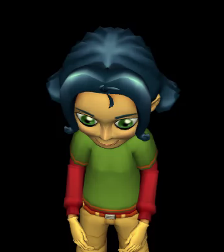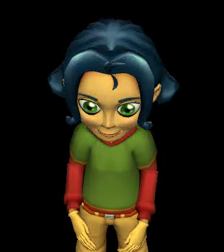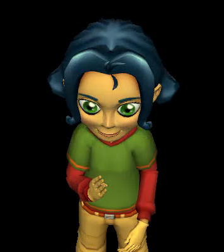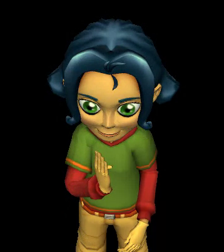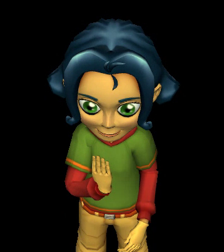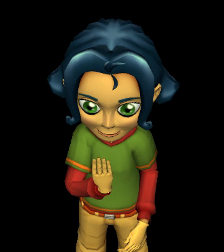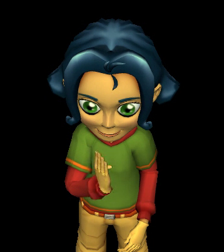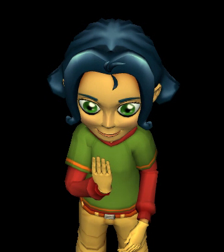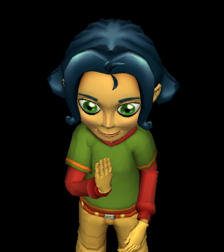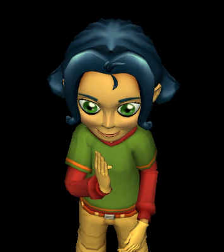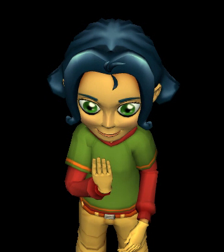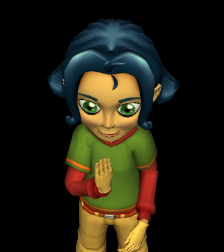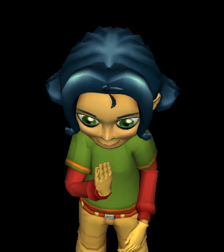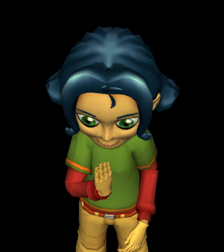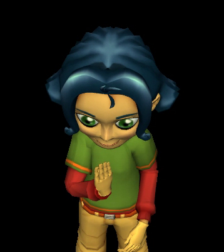مرآة